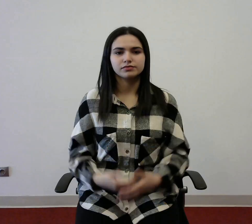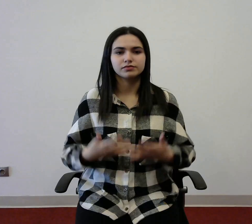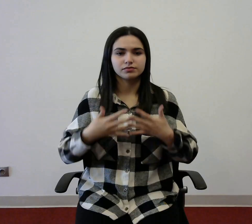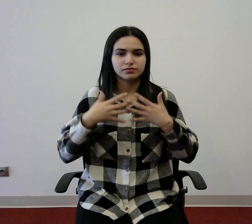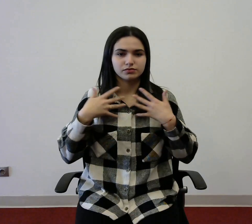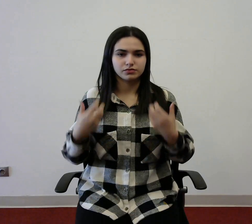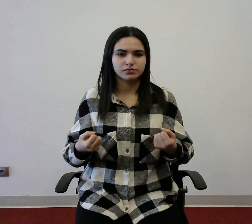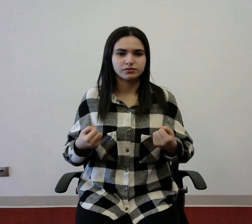sağlam